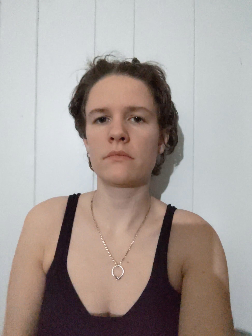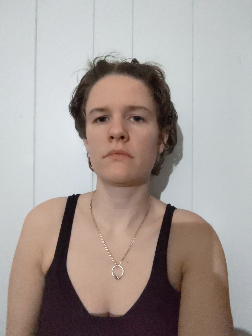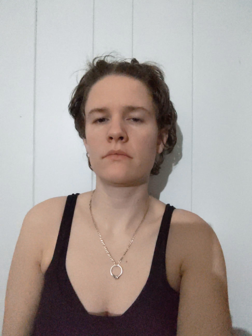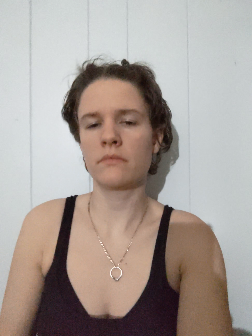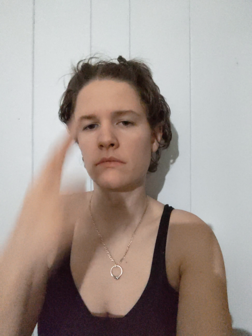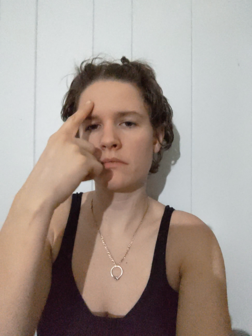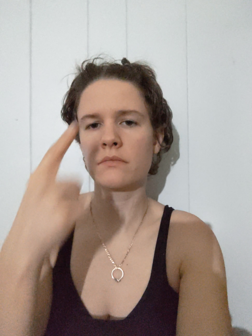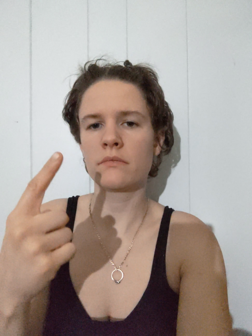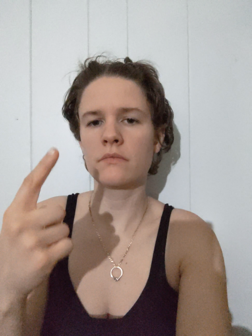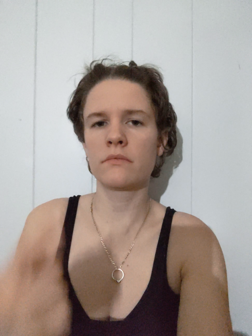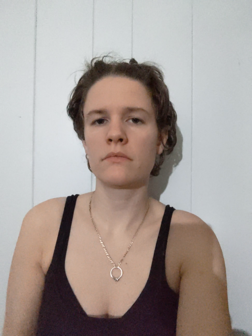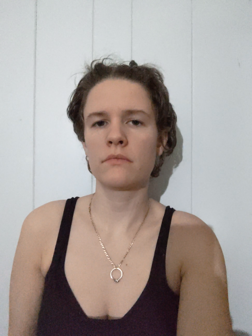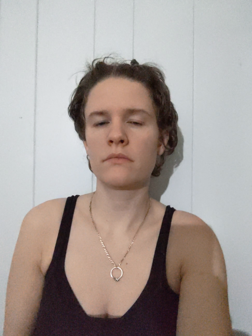penny